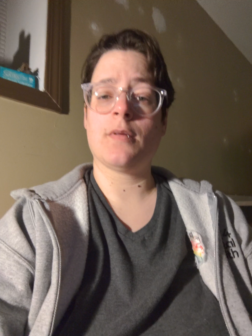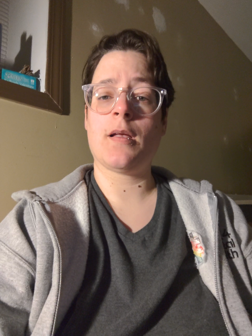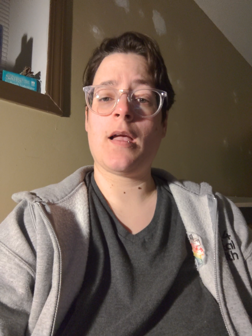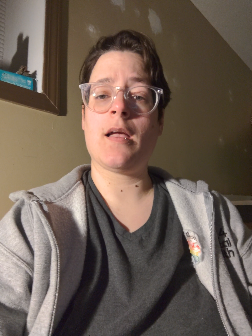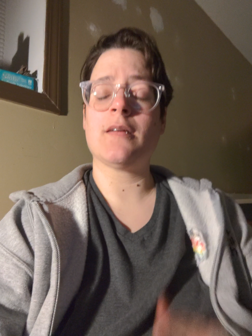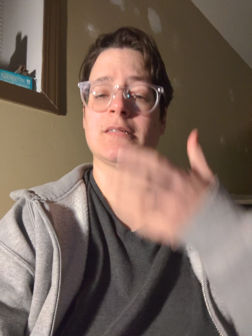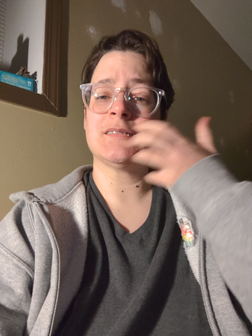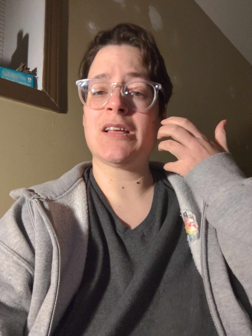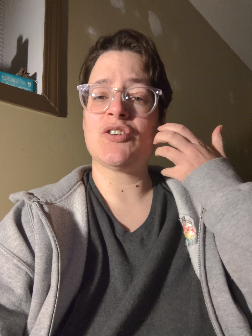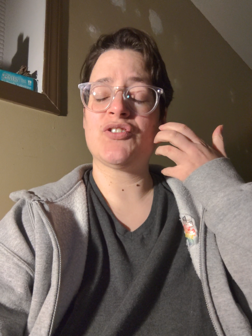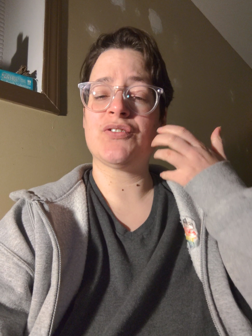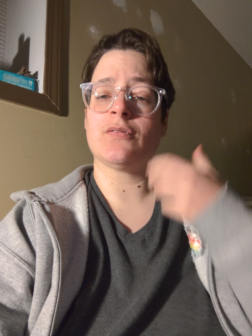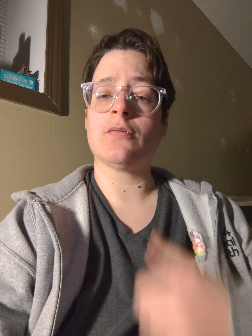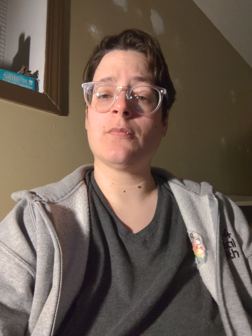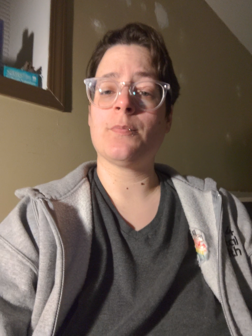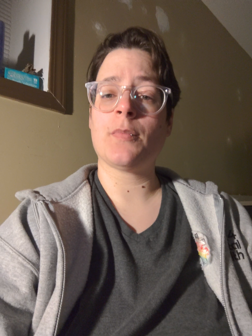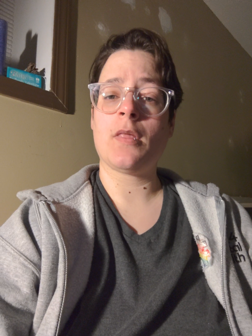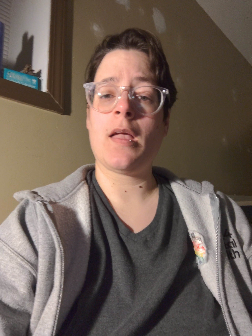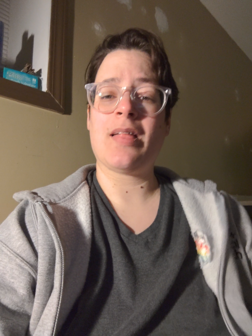tiger